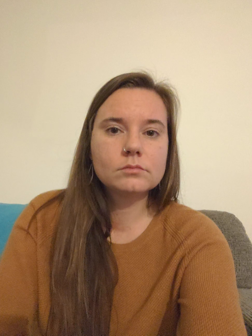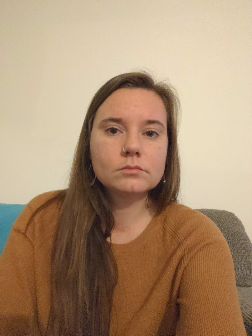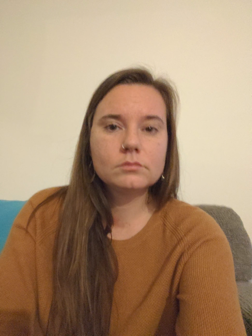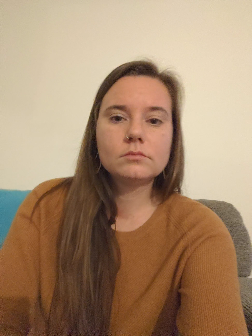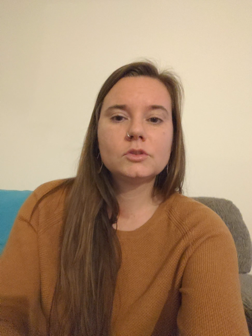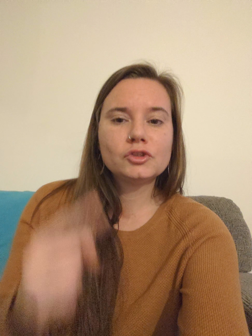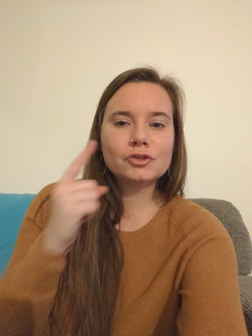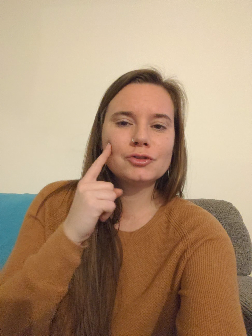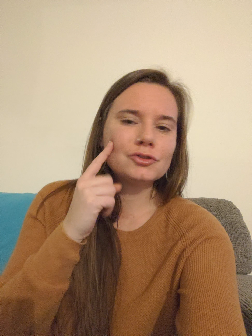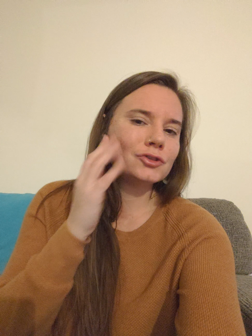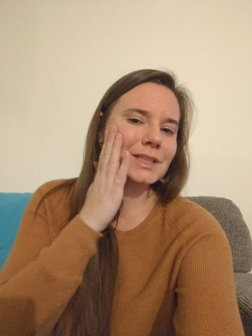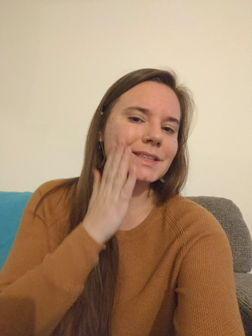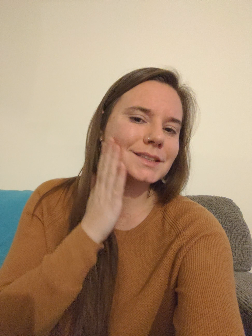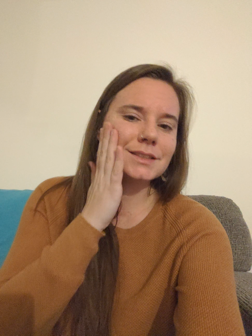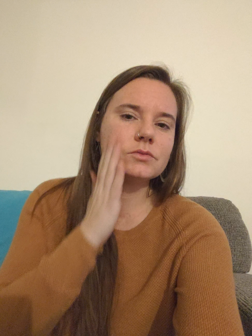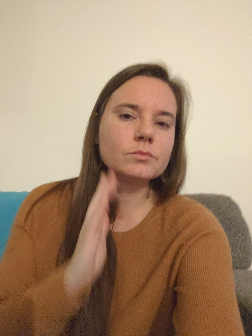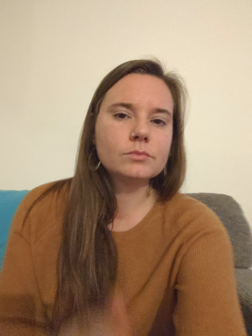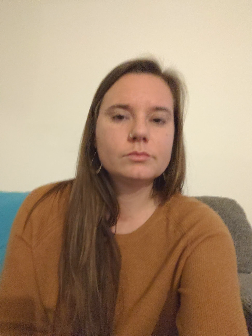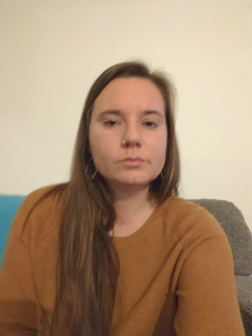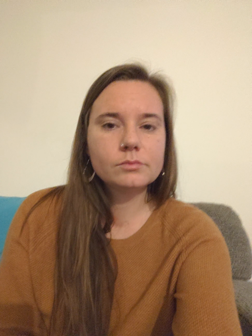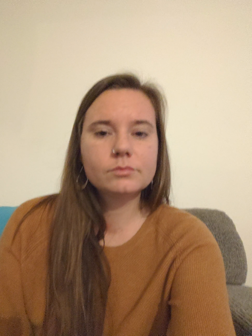cheek